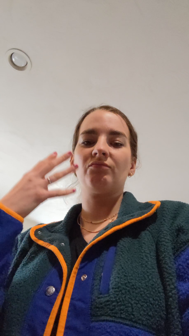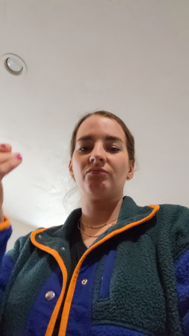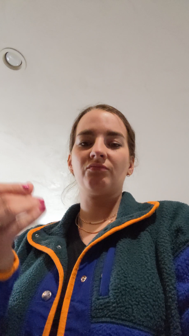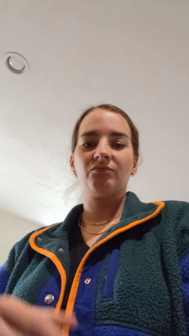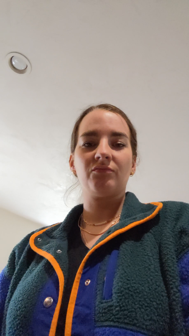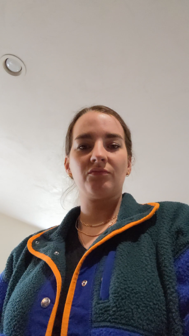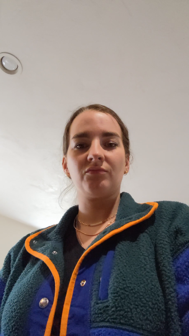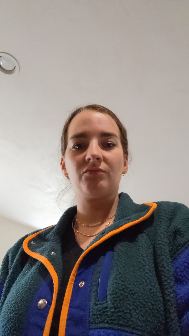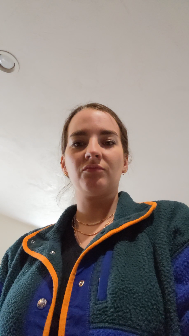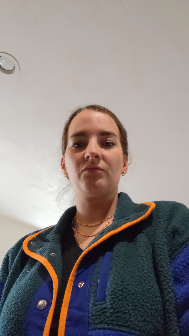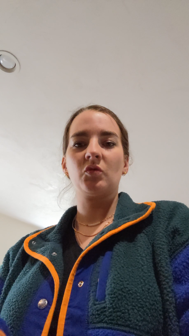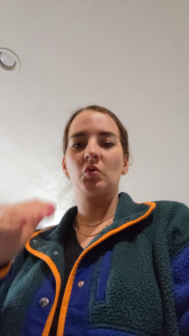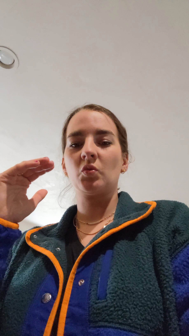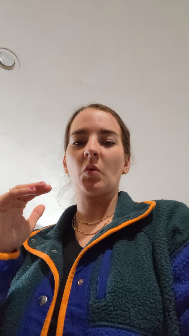short